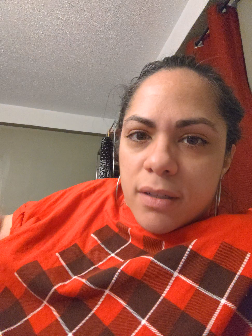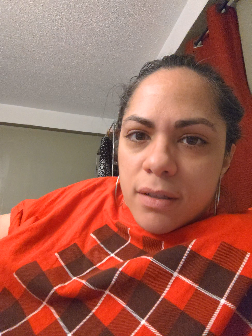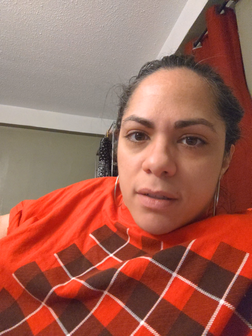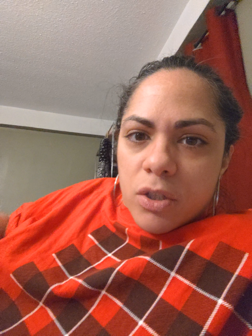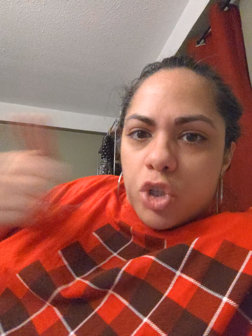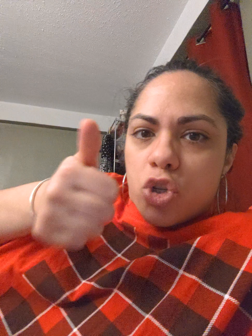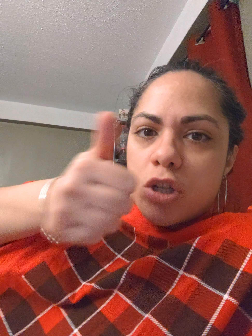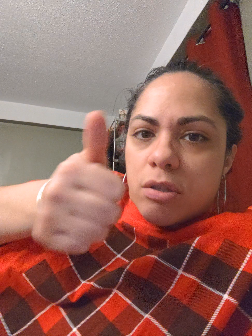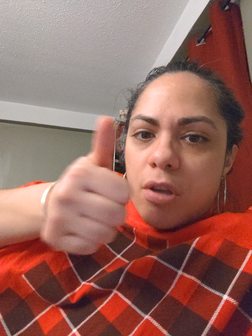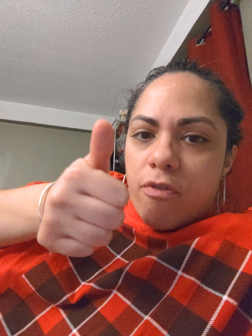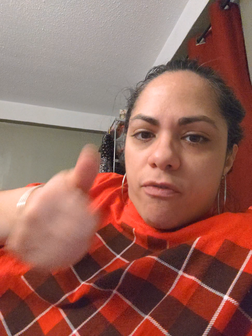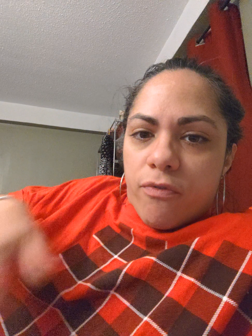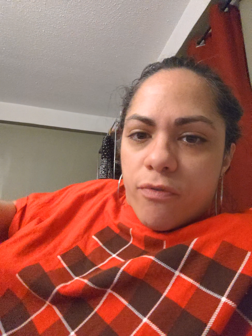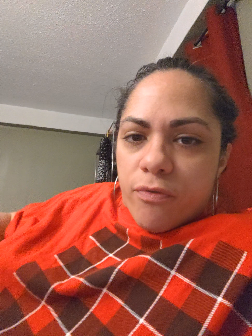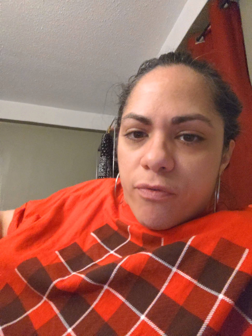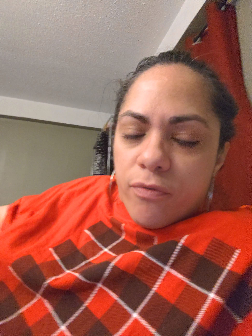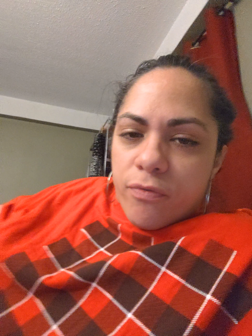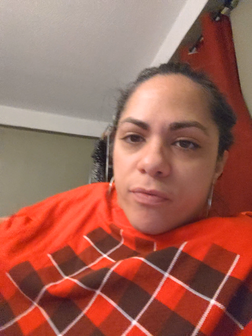yourself